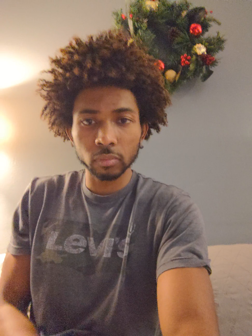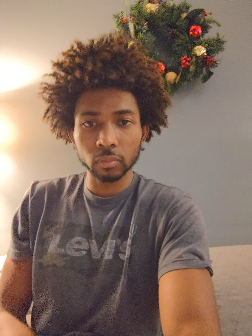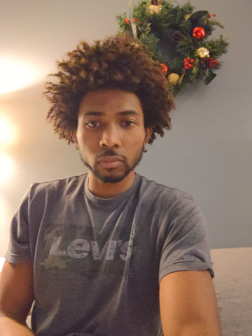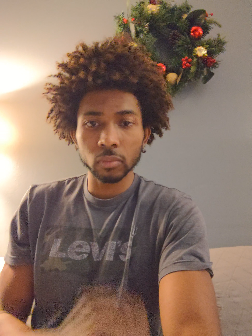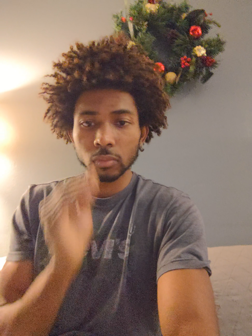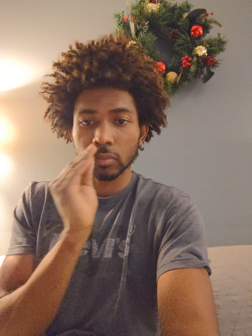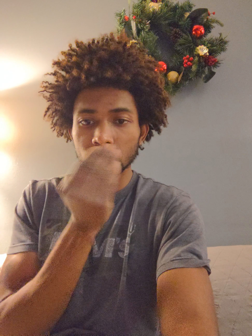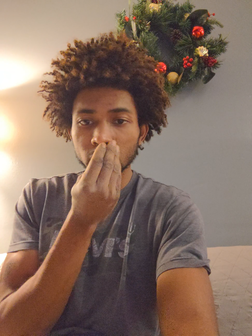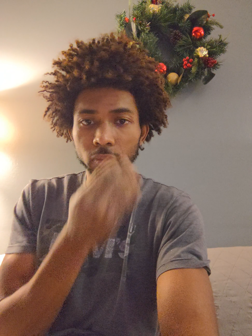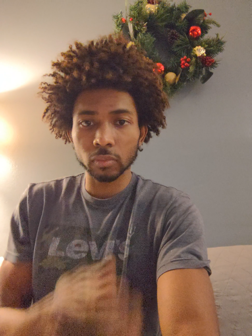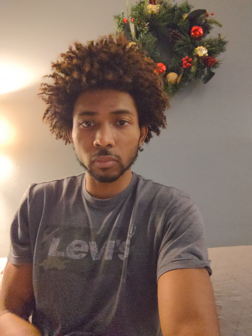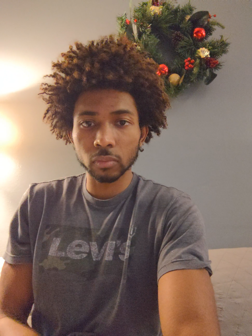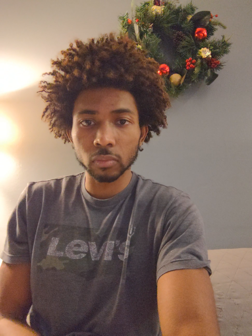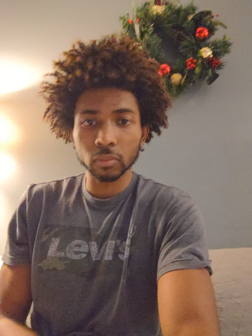flower